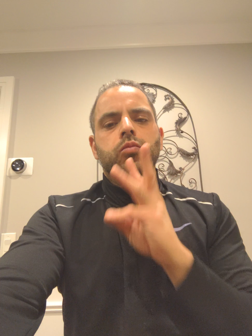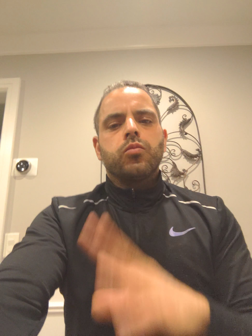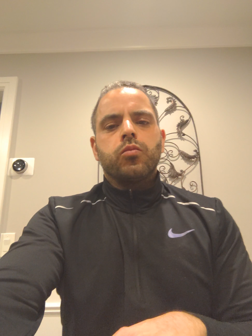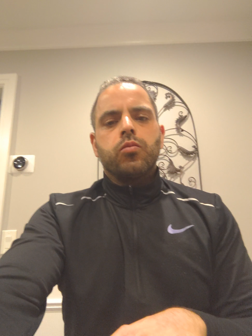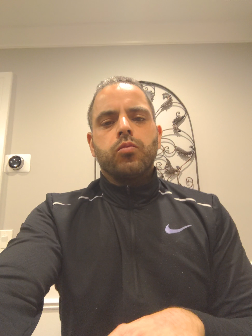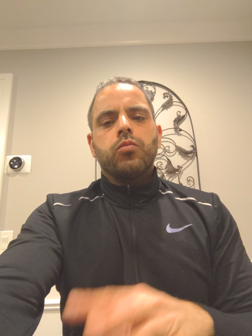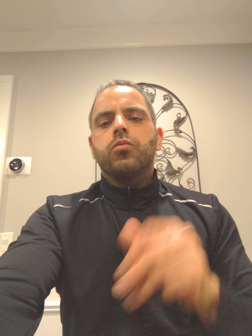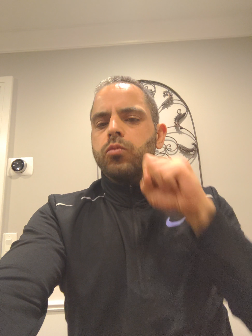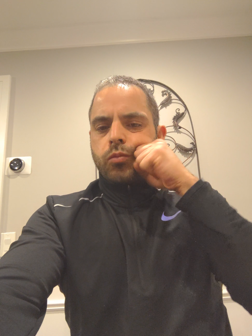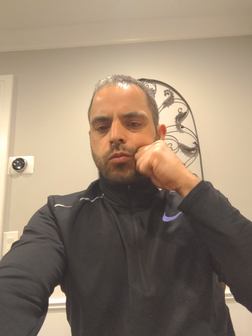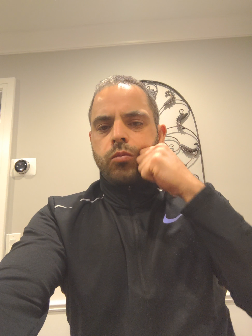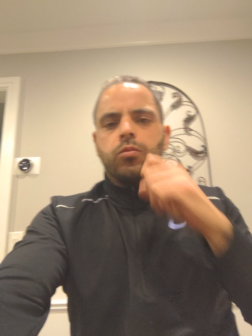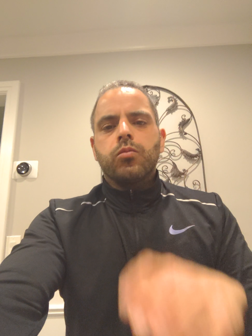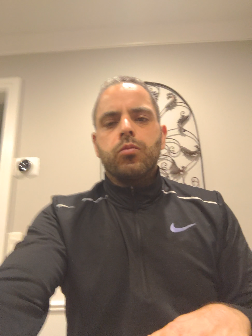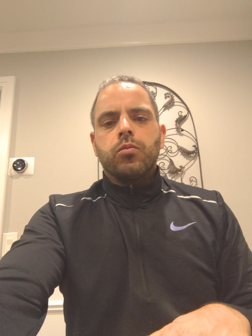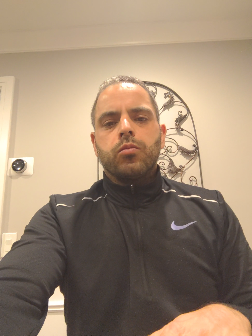apple